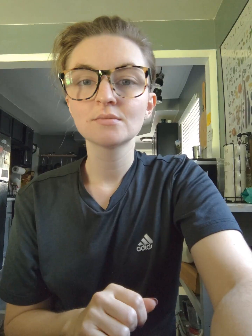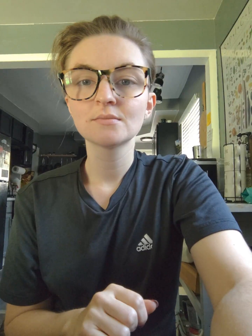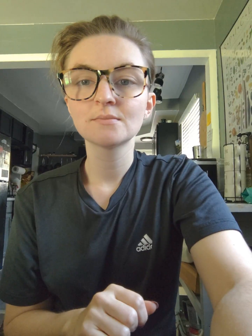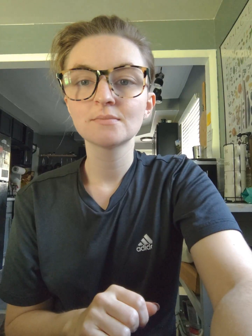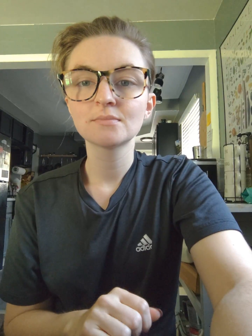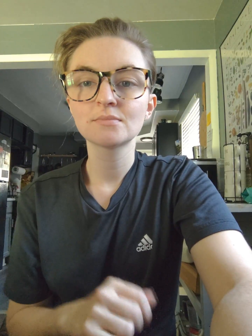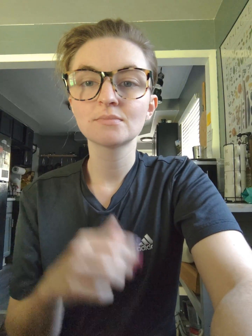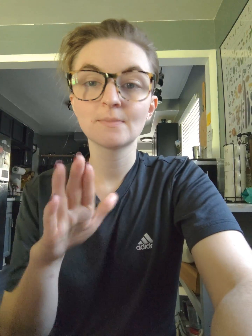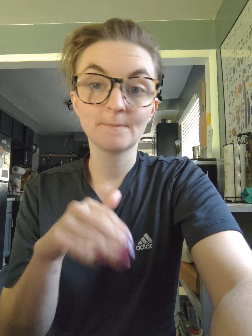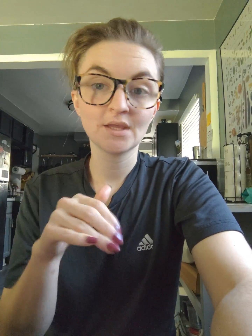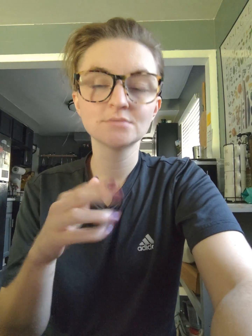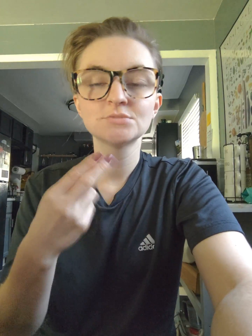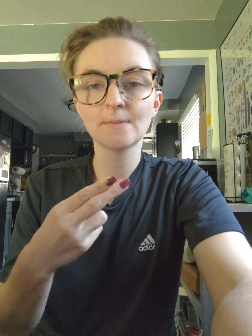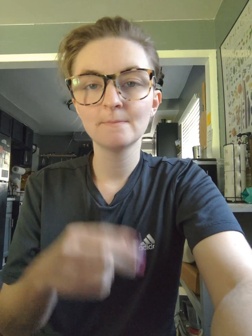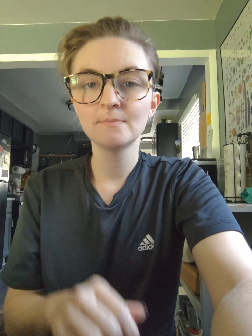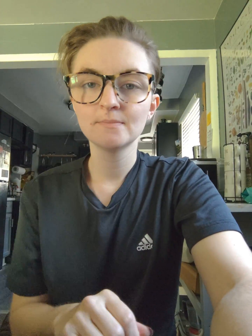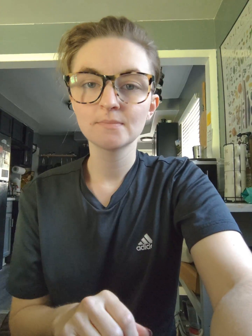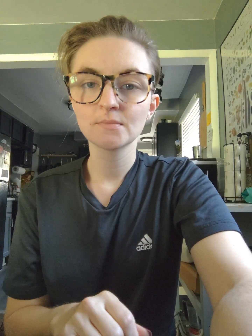pet's name